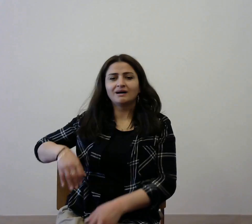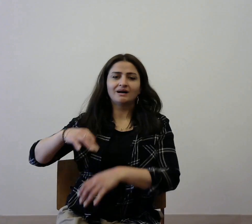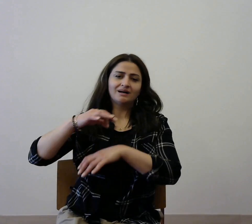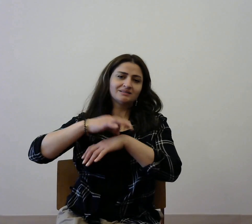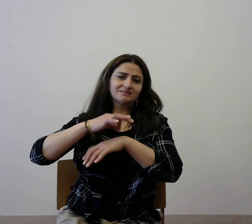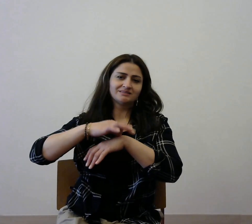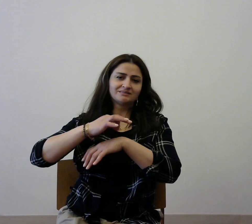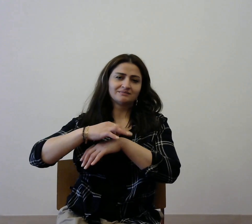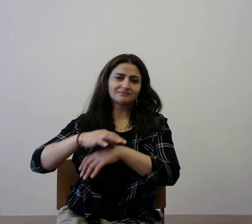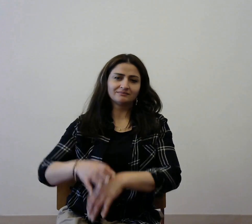ağrımaq